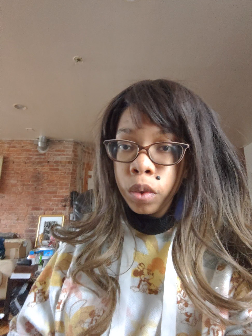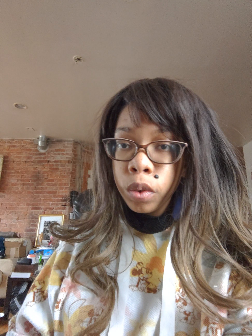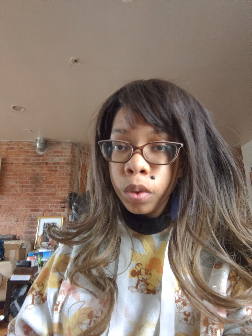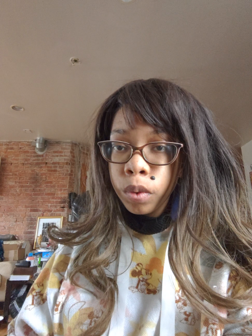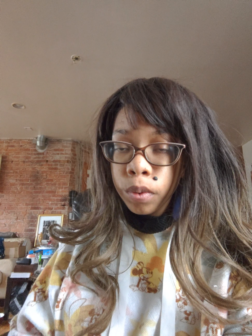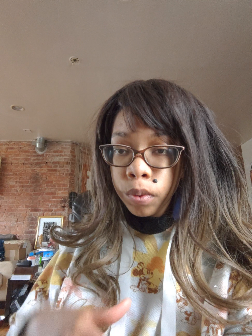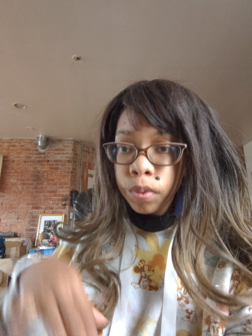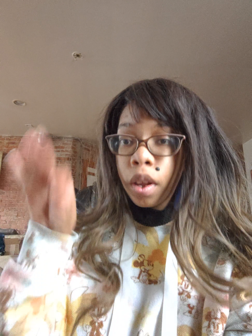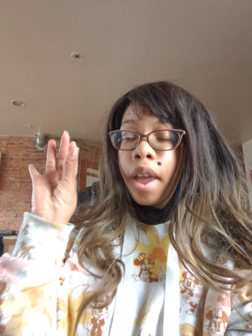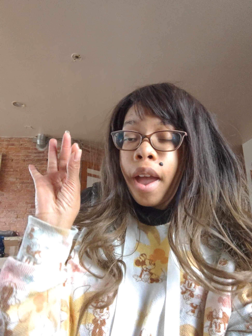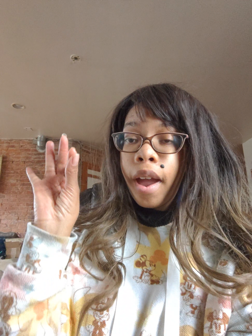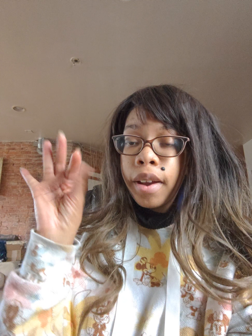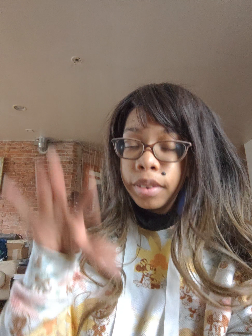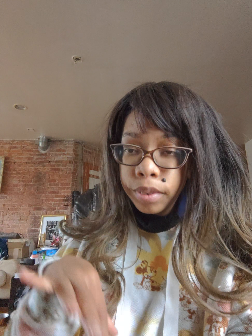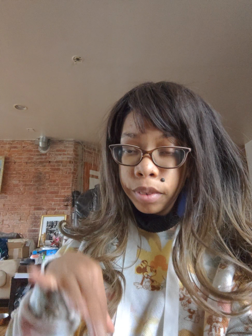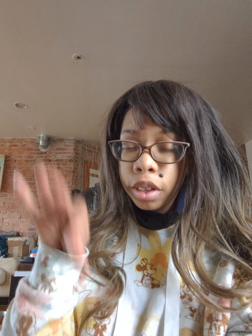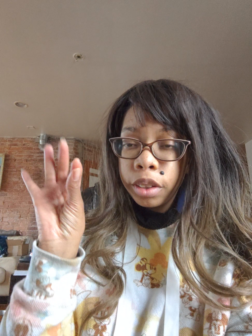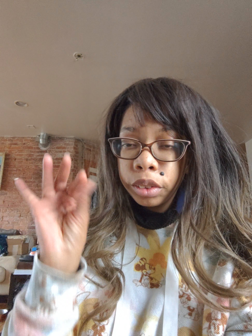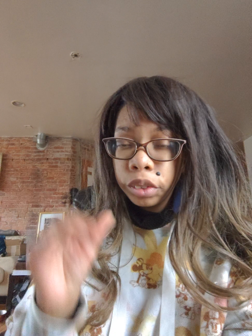find